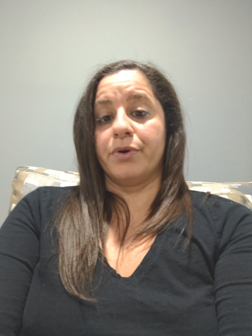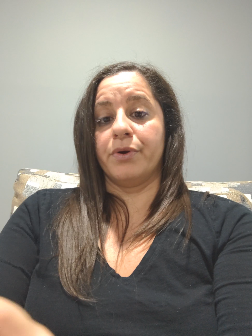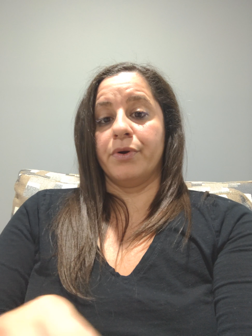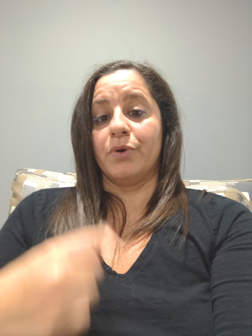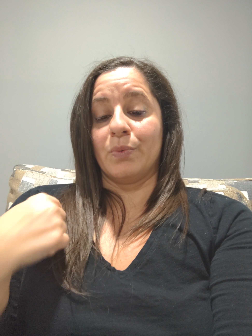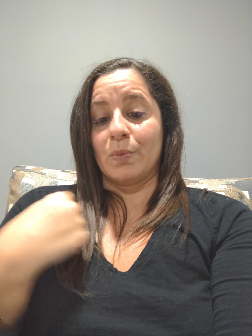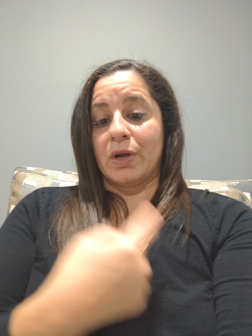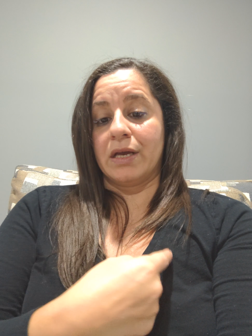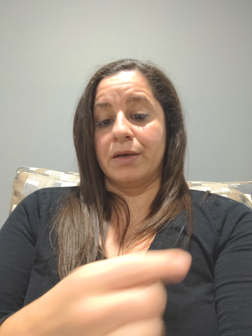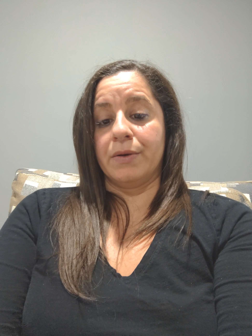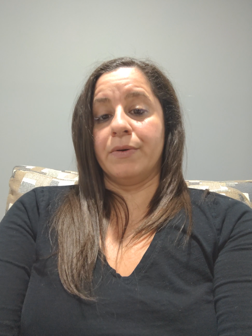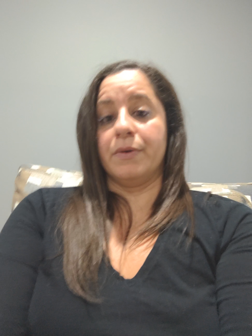we